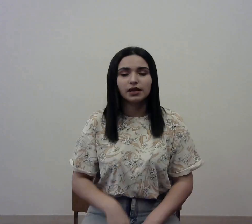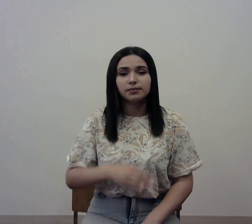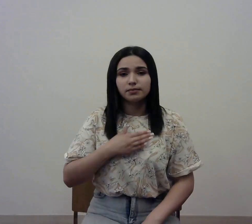mən